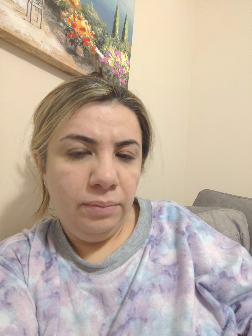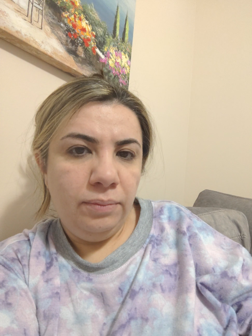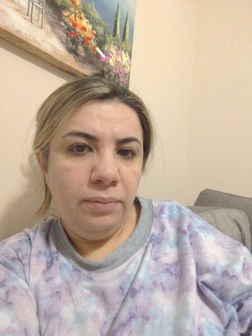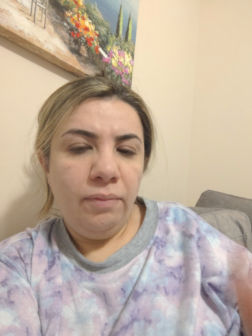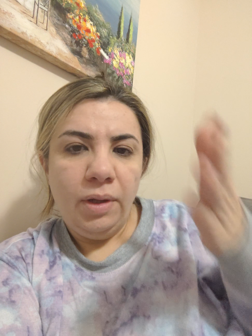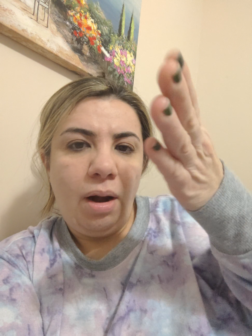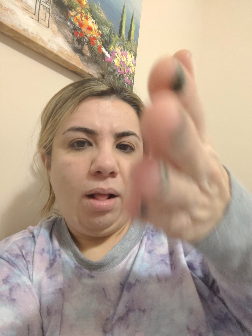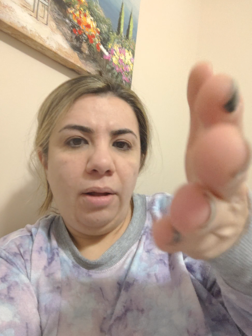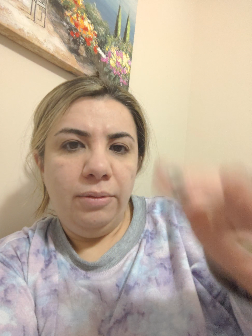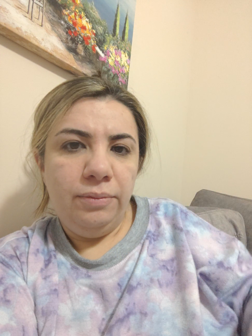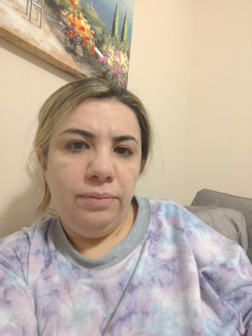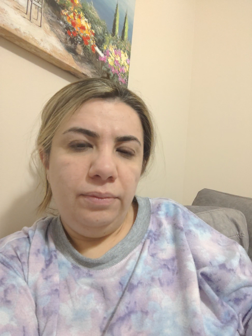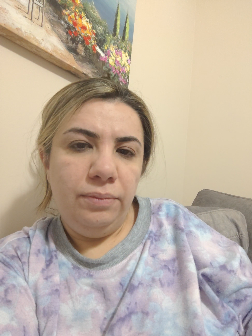there